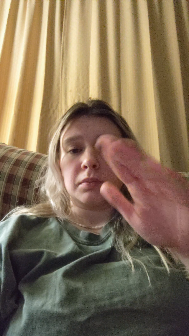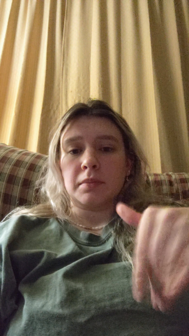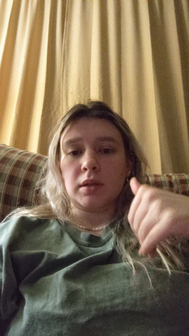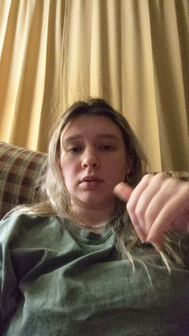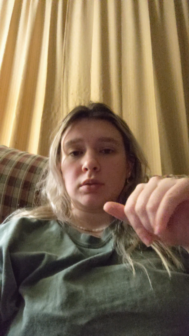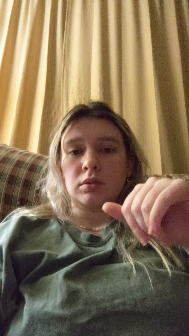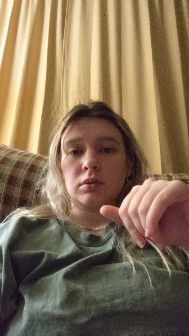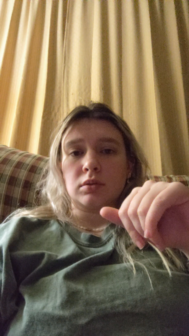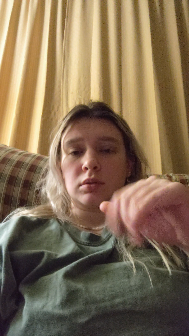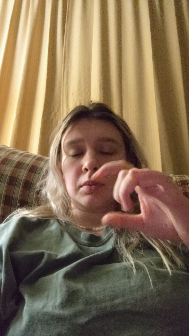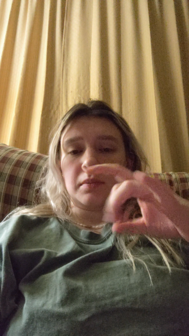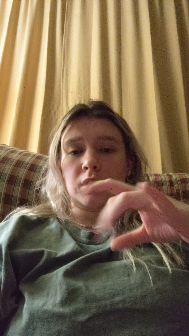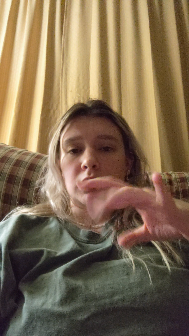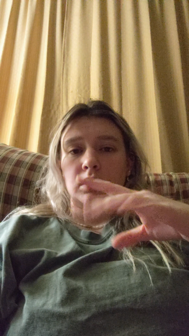pumpkin